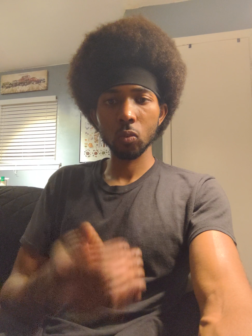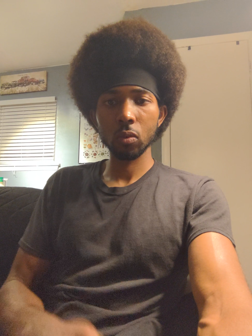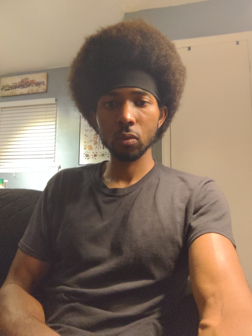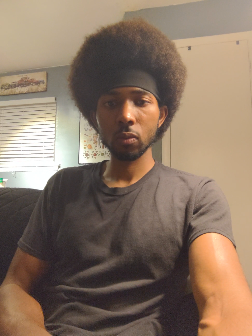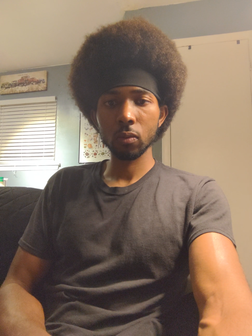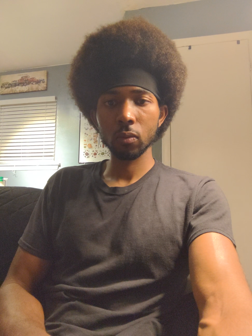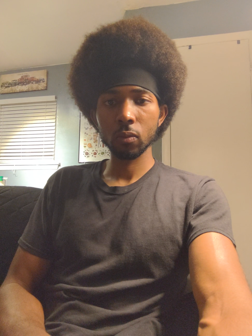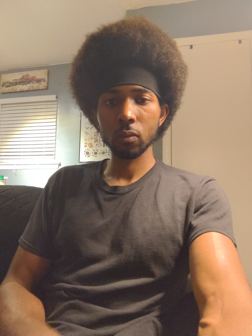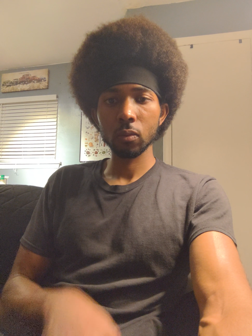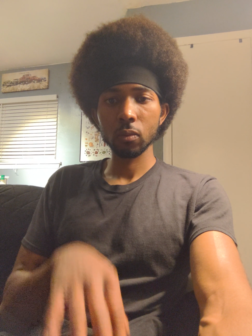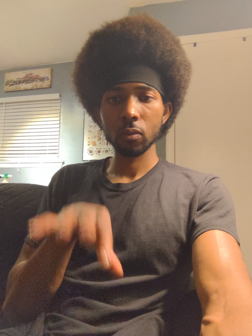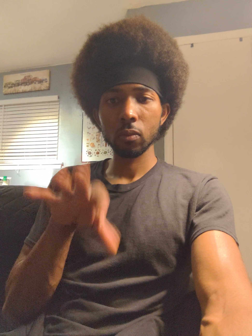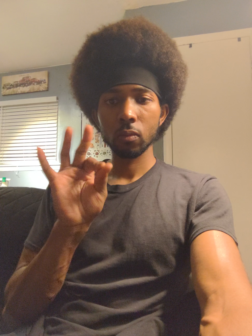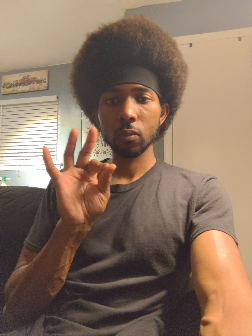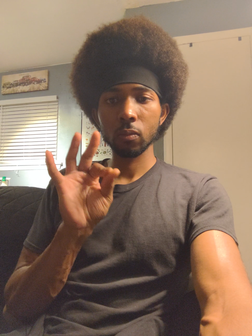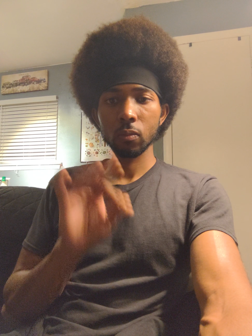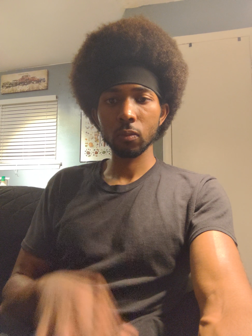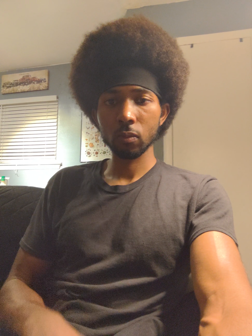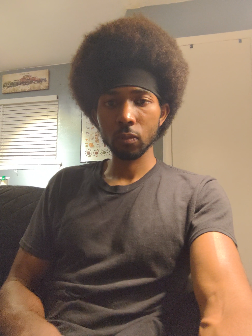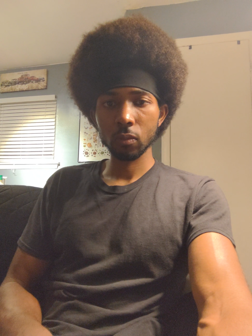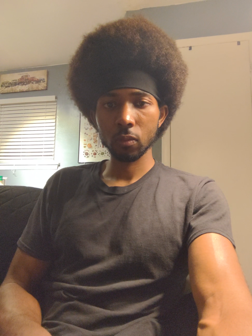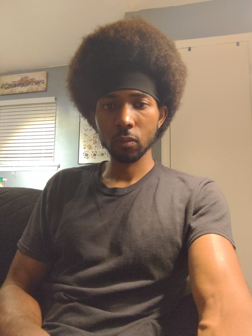pick